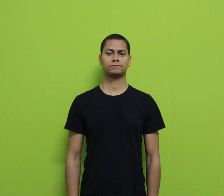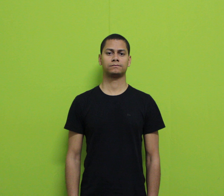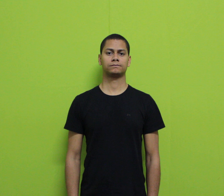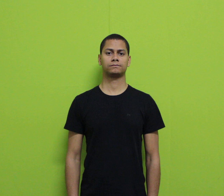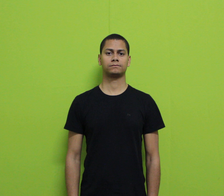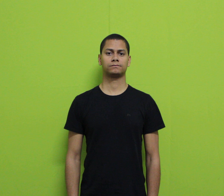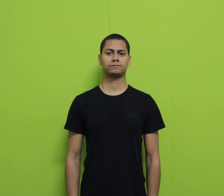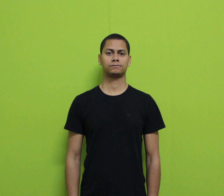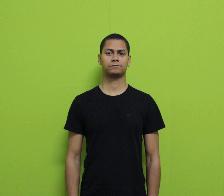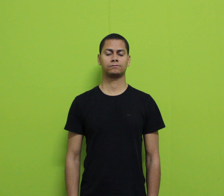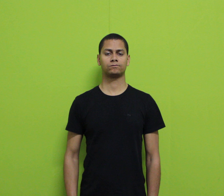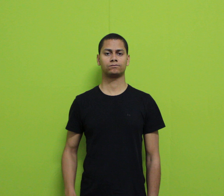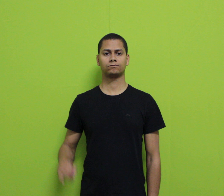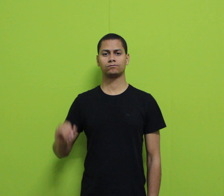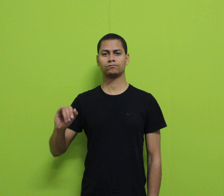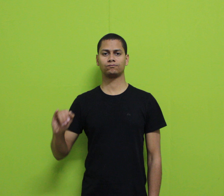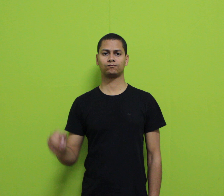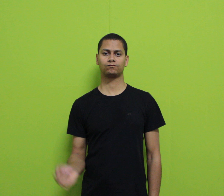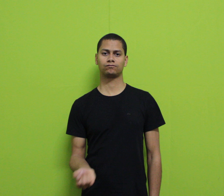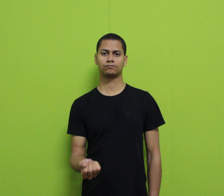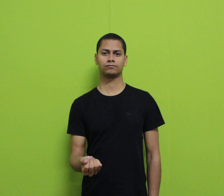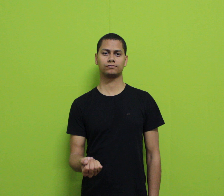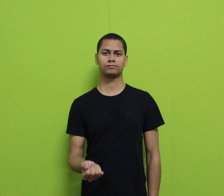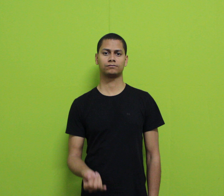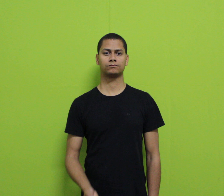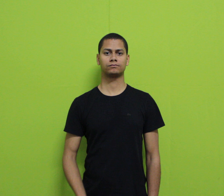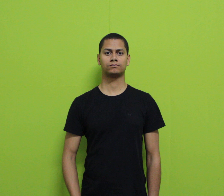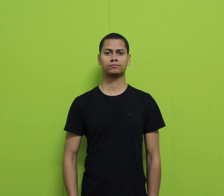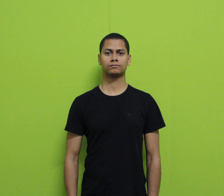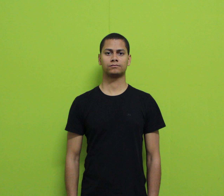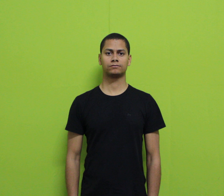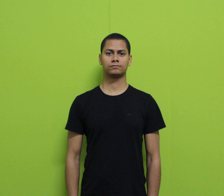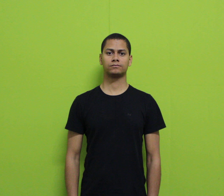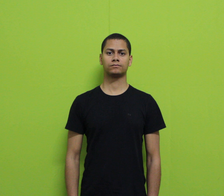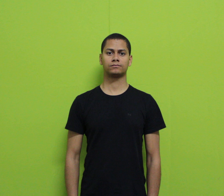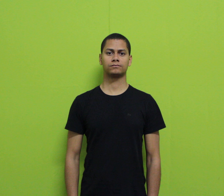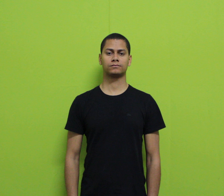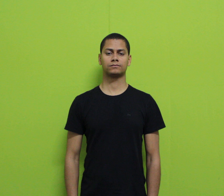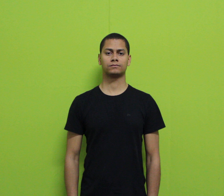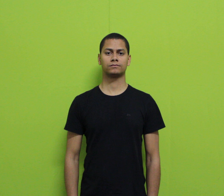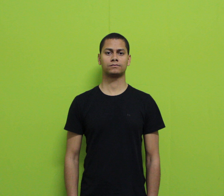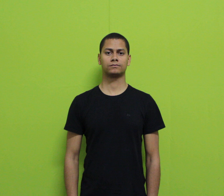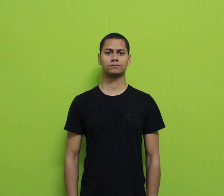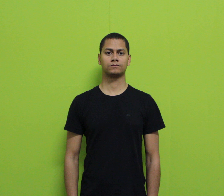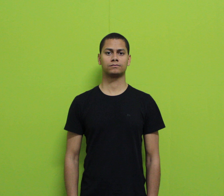aproveitar